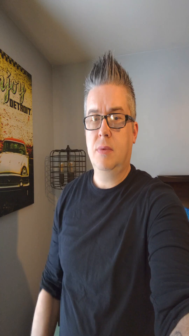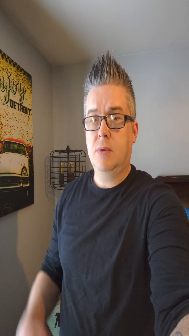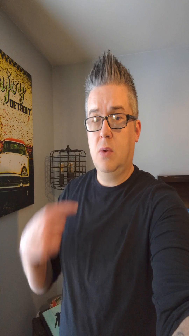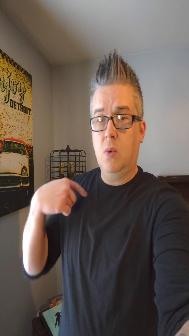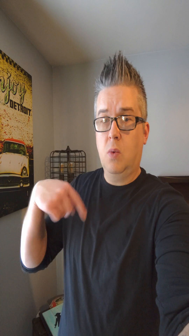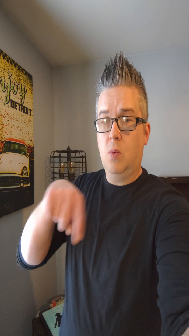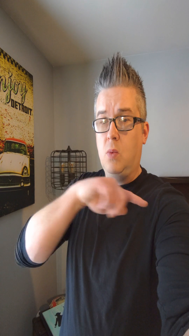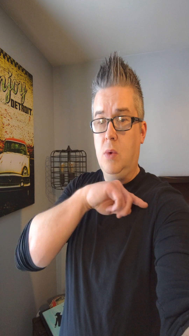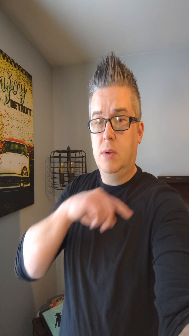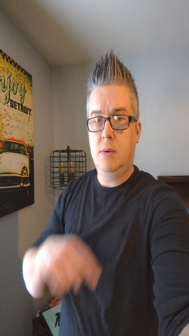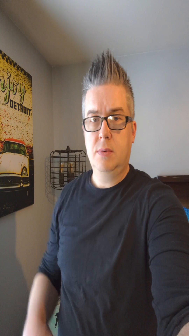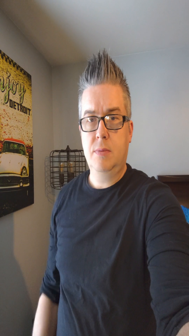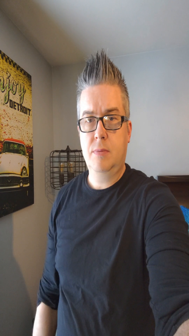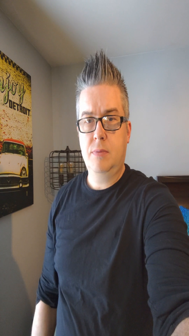we